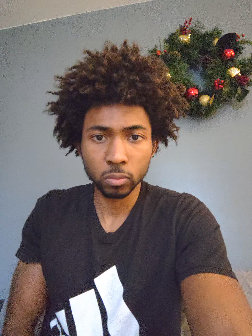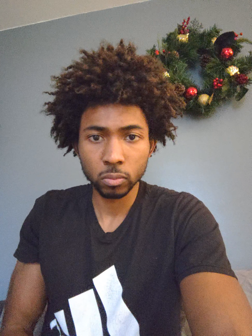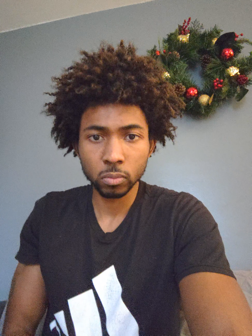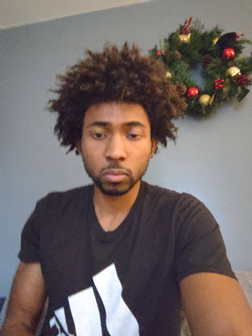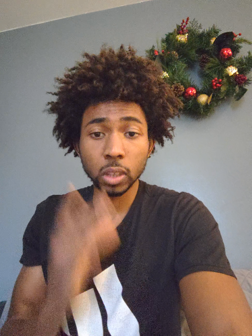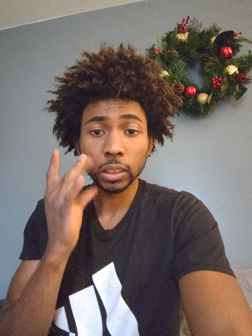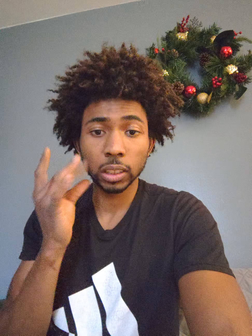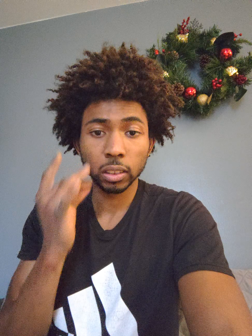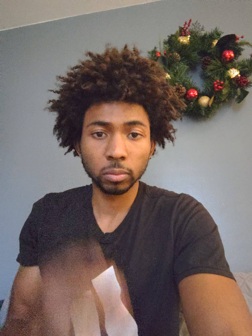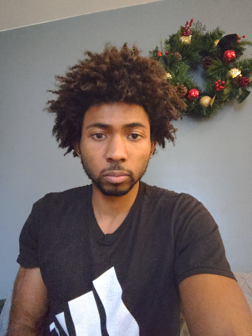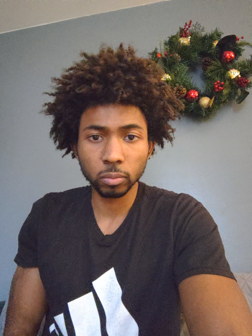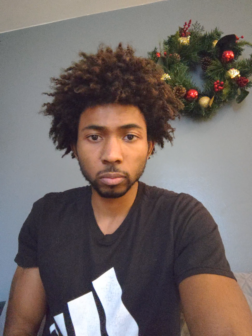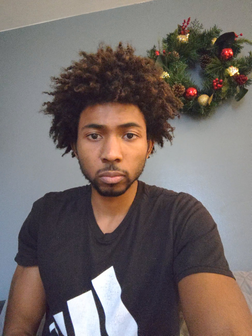kitty